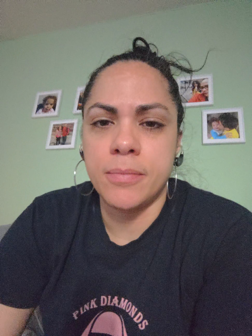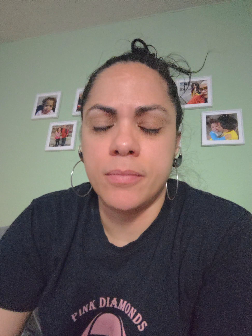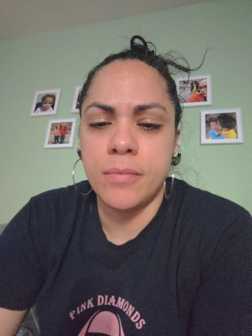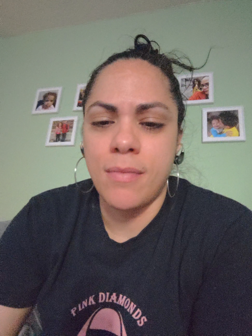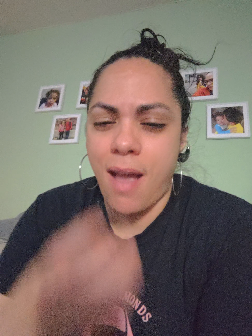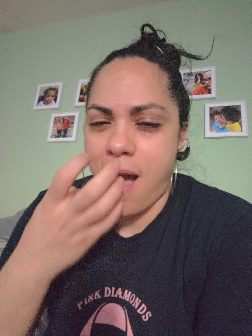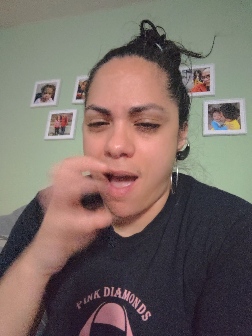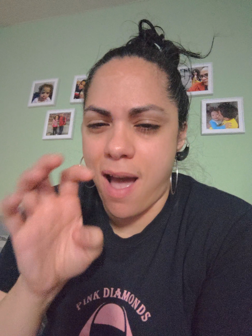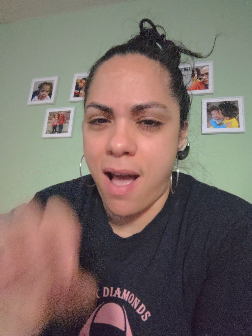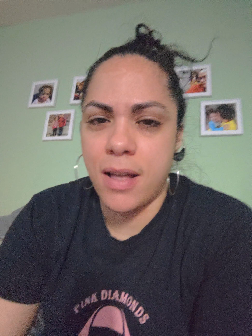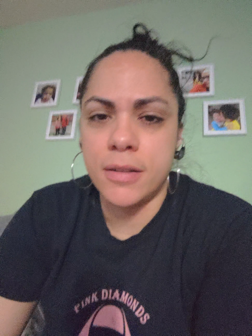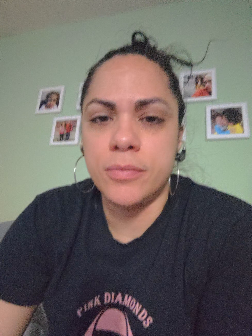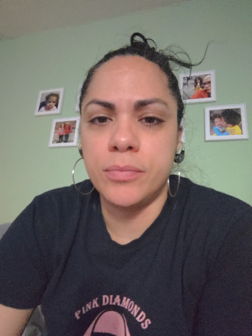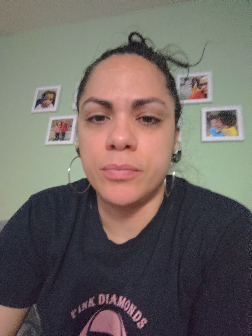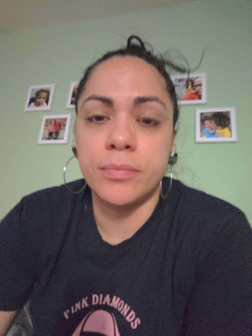hot